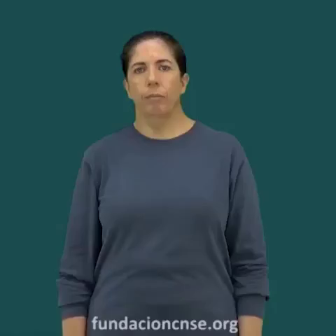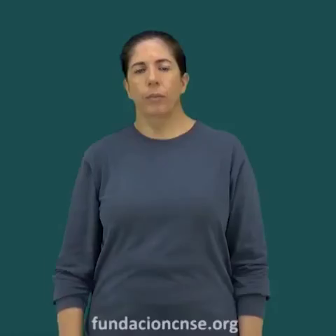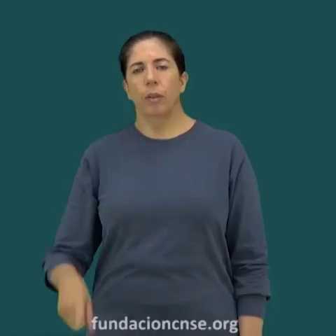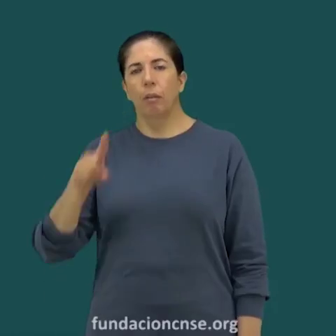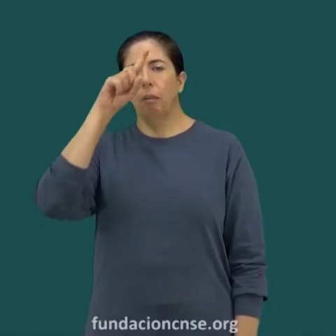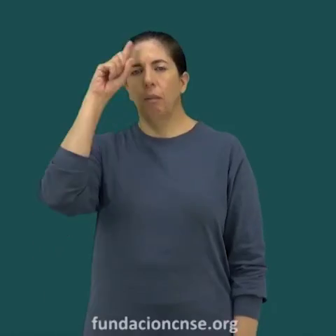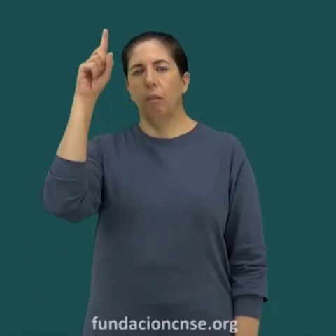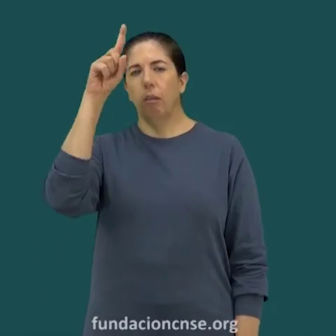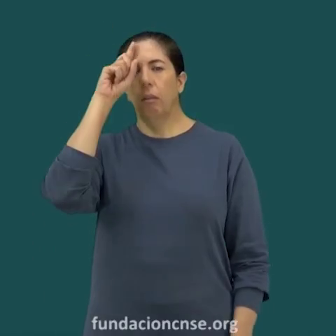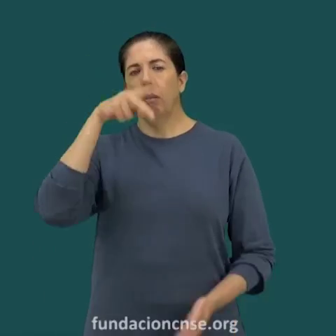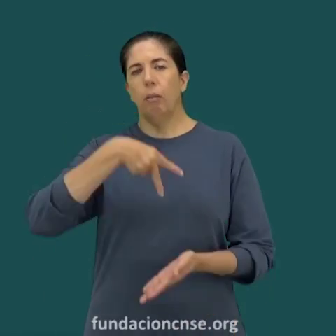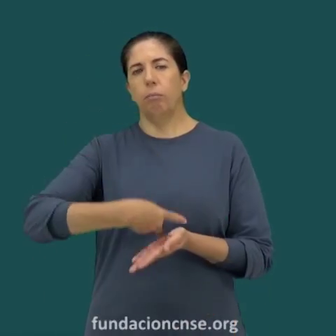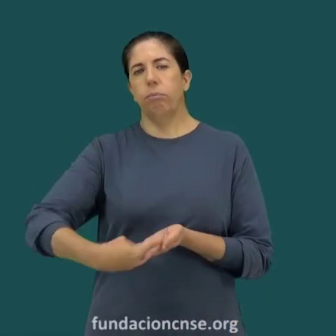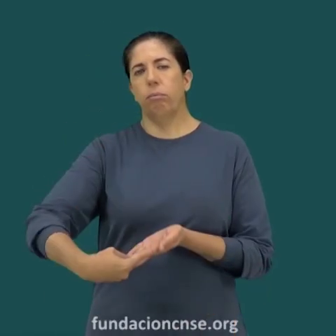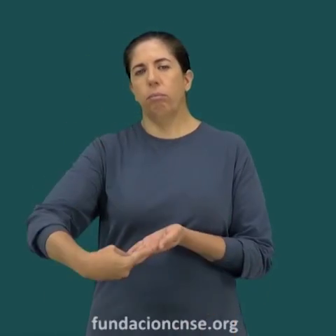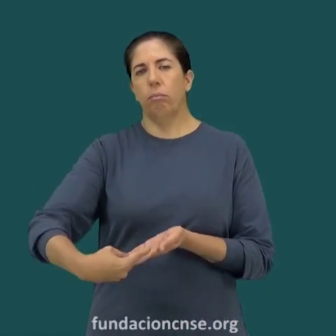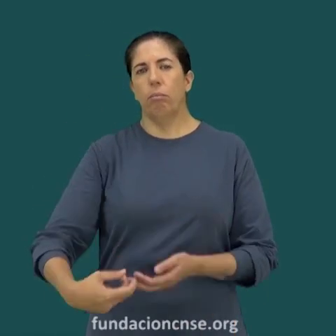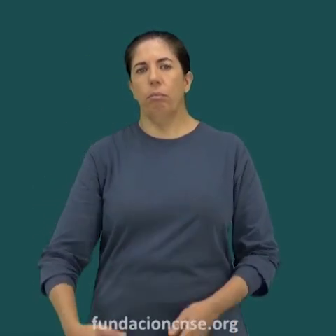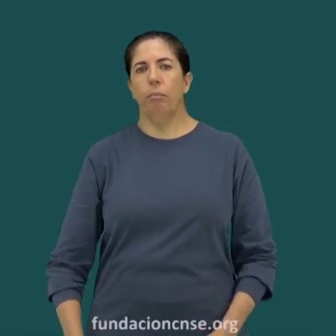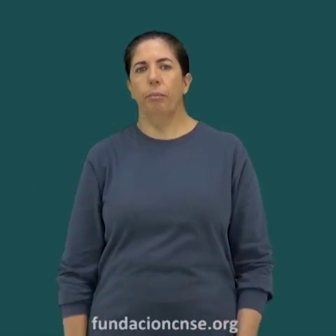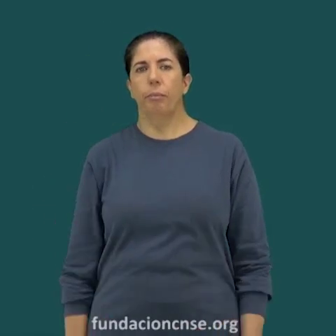mareo caer